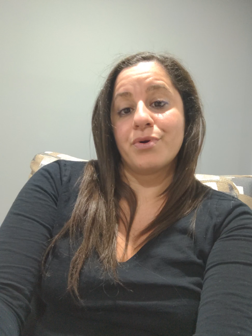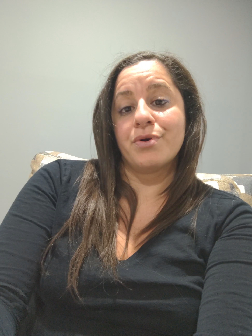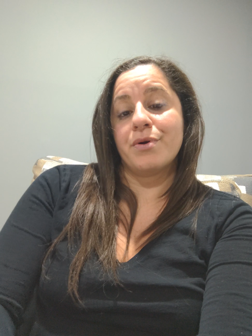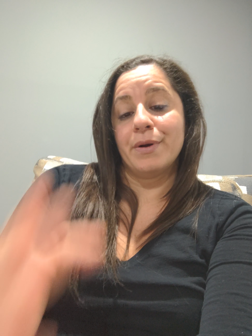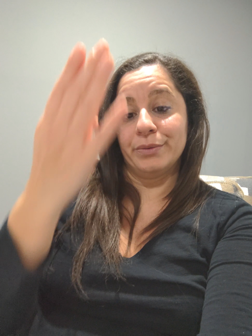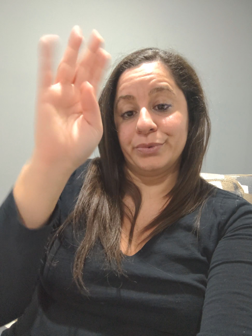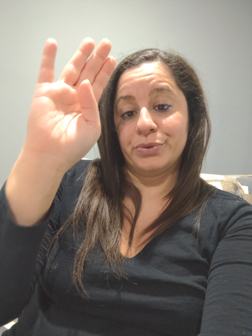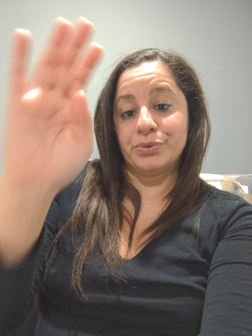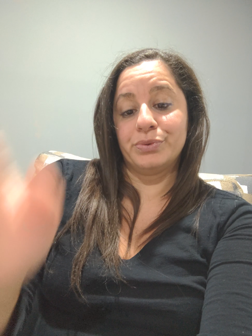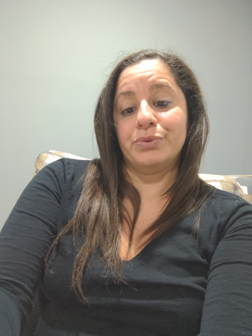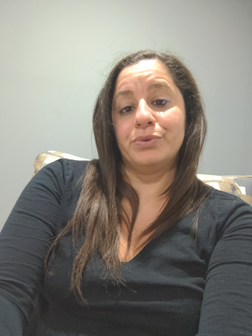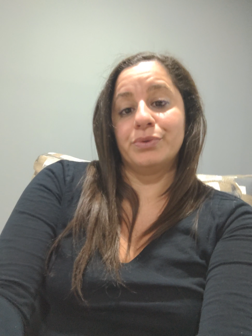blue